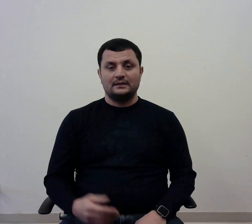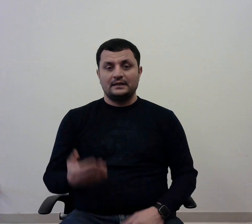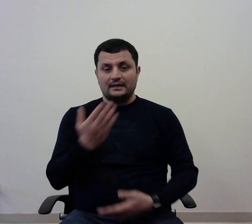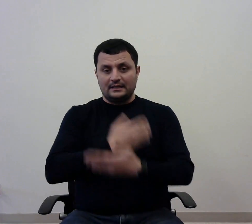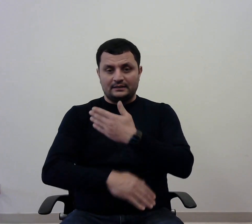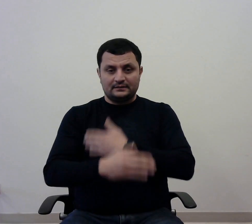əlil